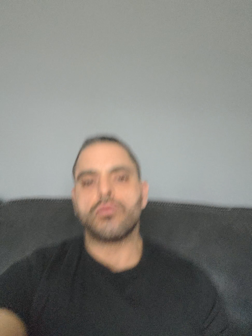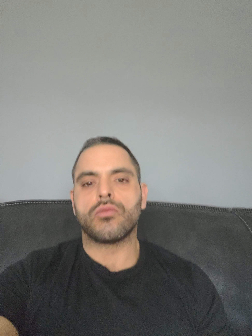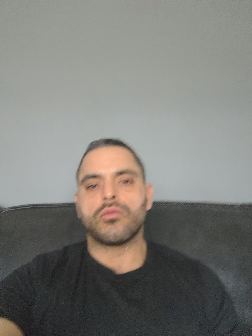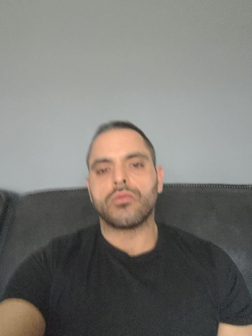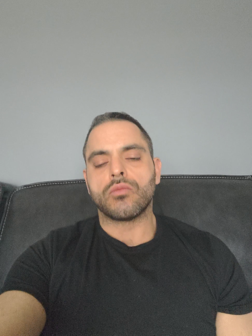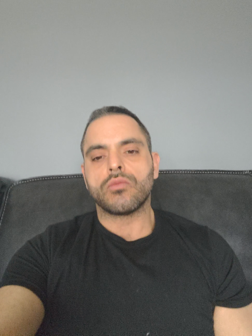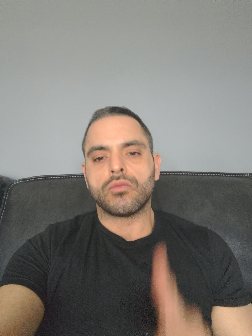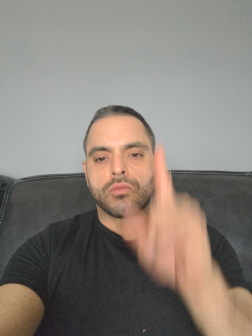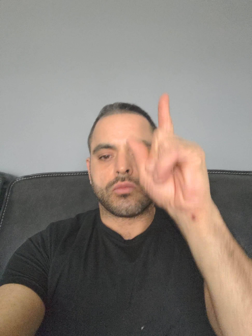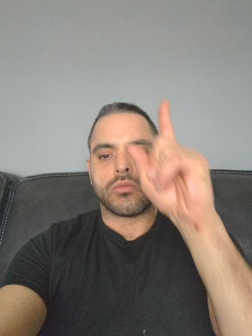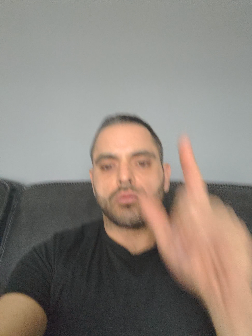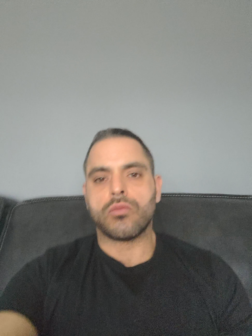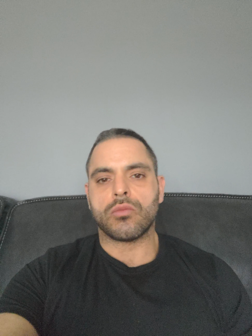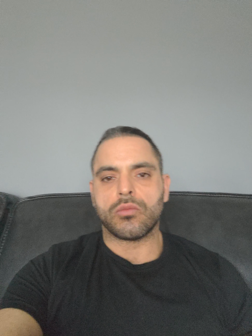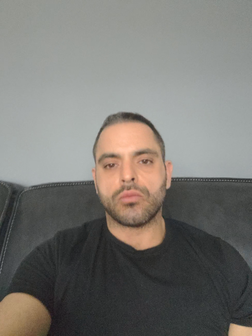up